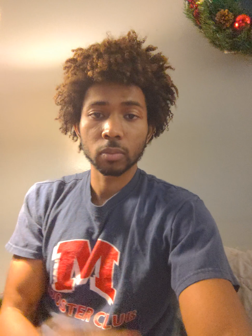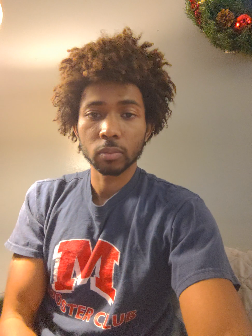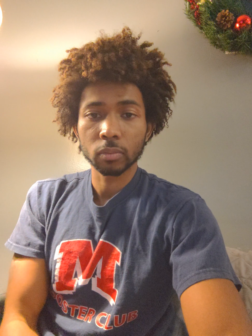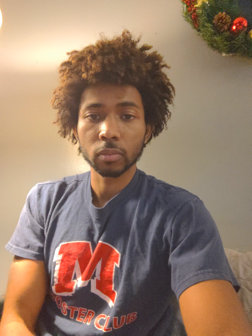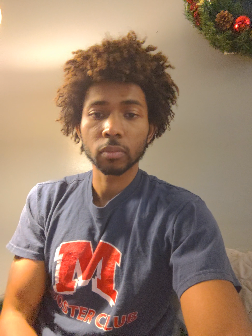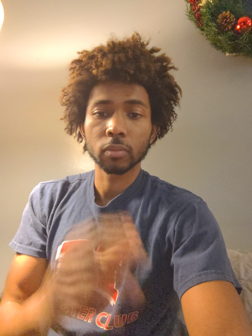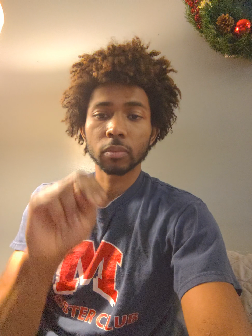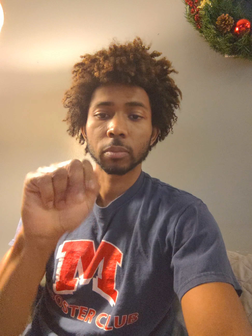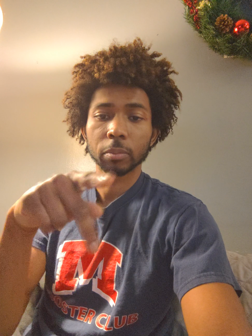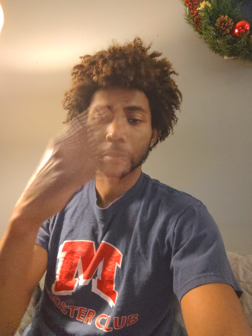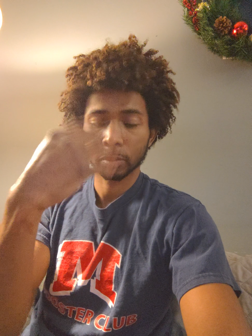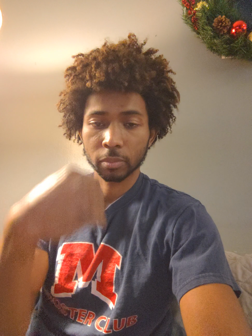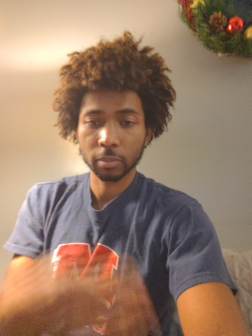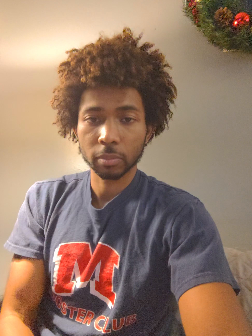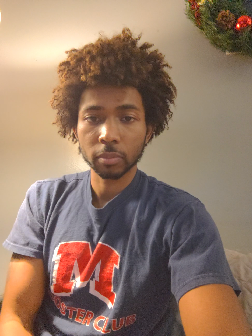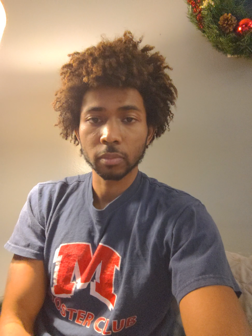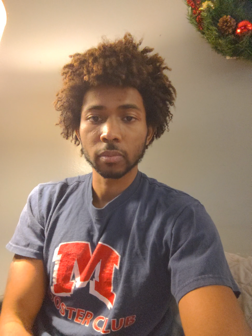nap